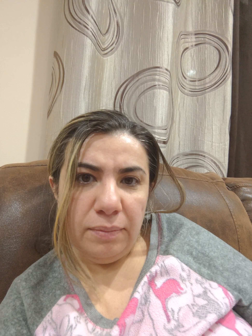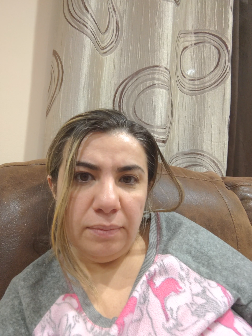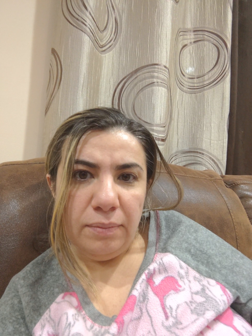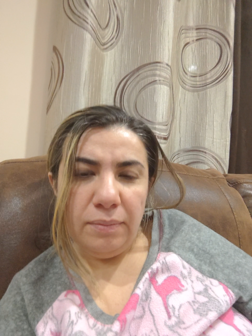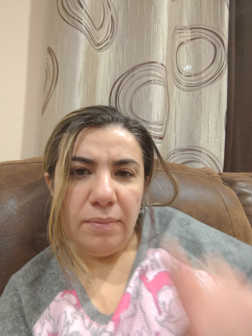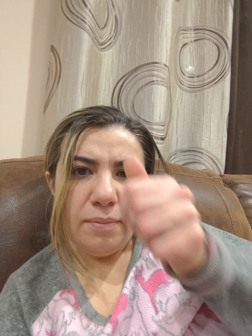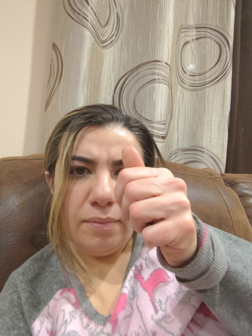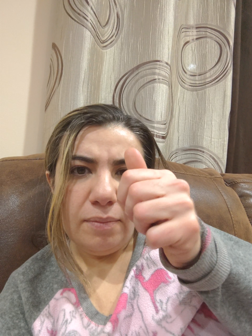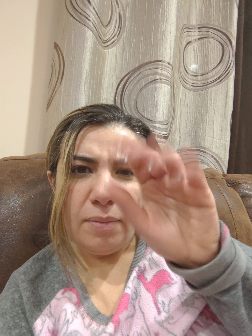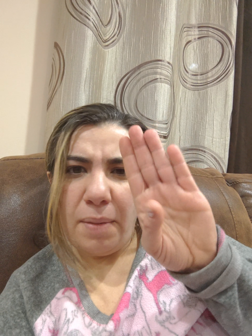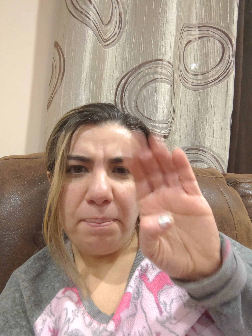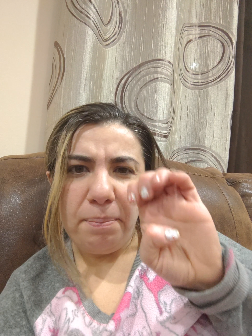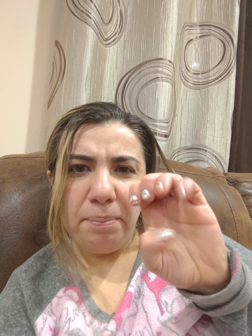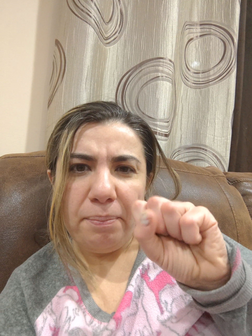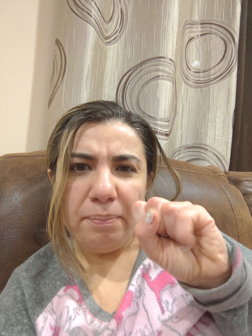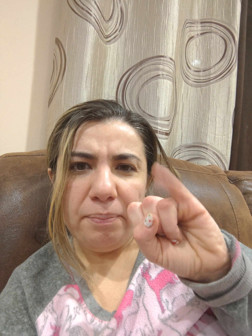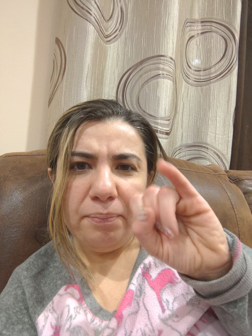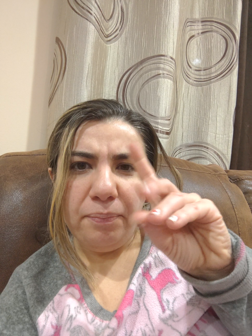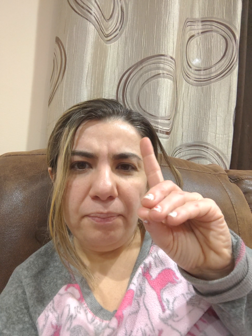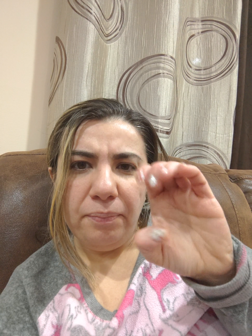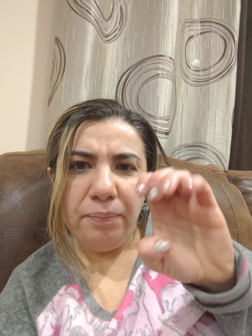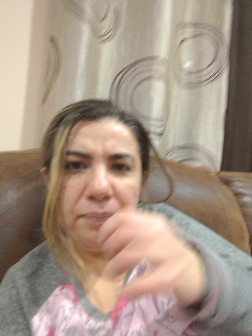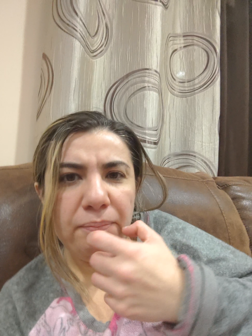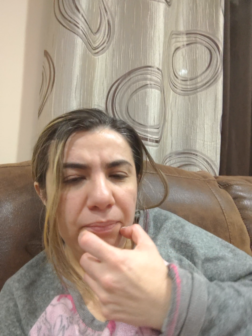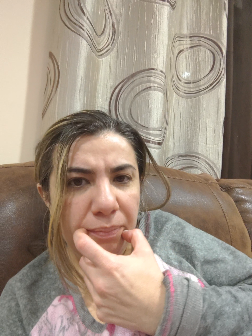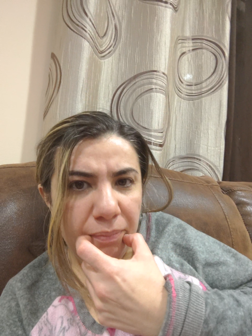beside